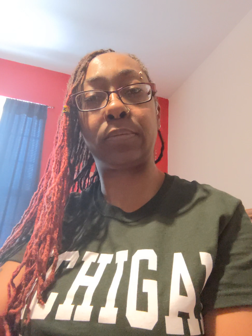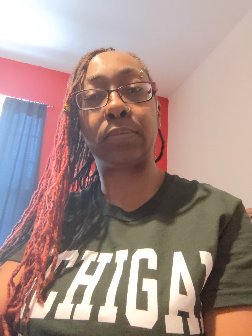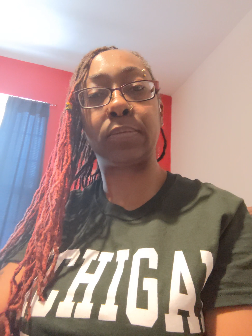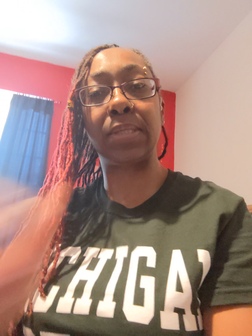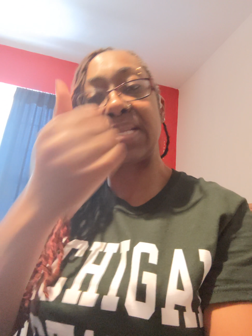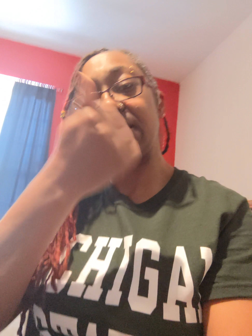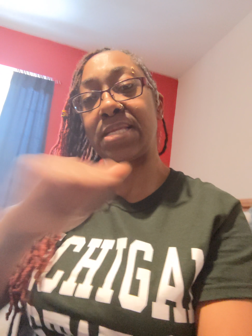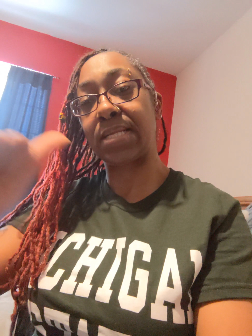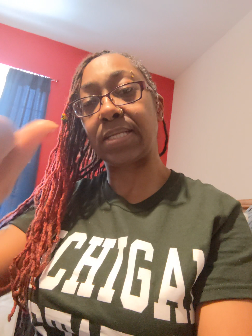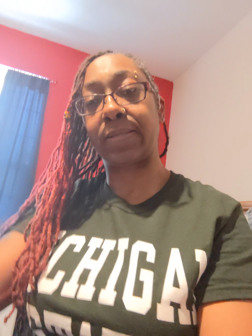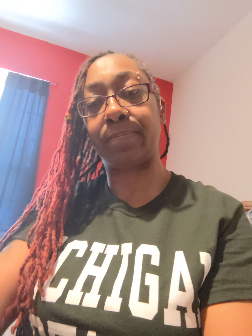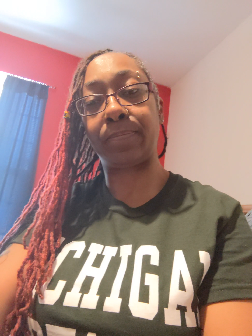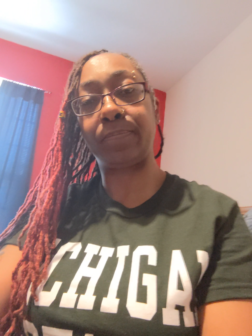any